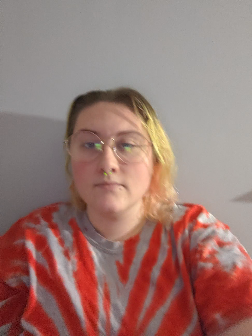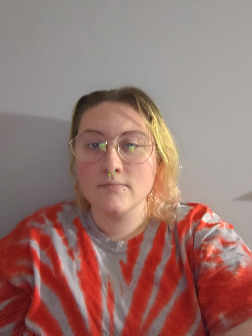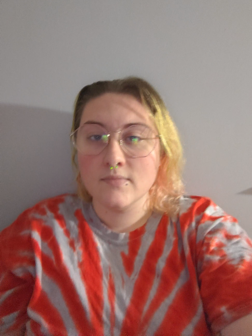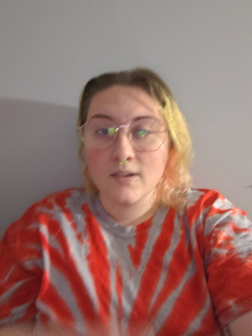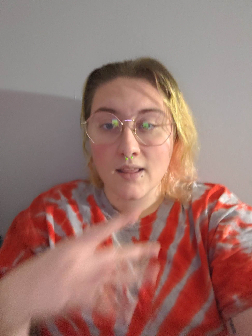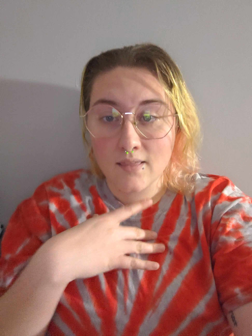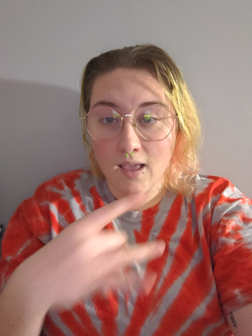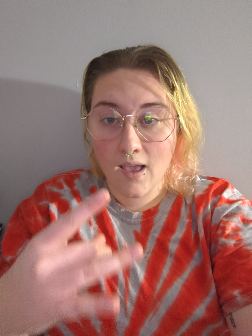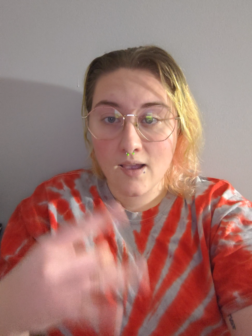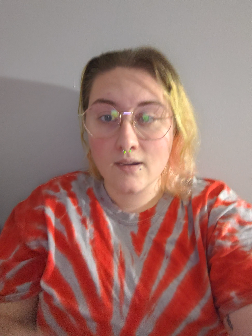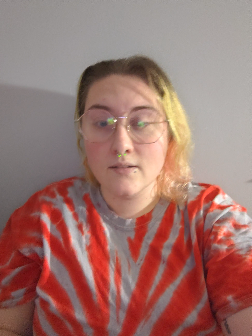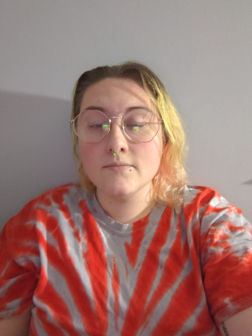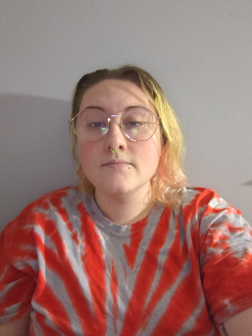like